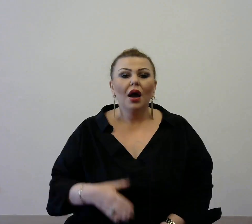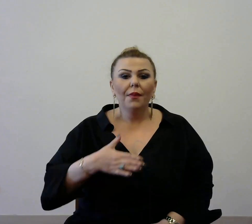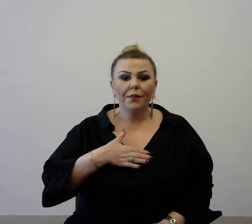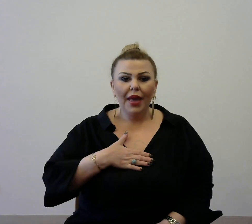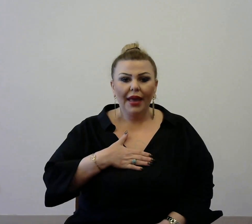mən